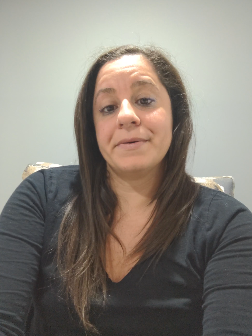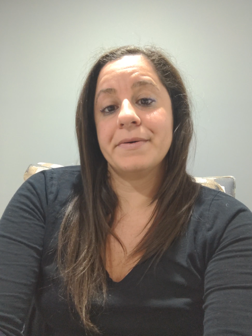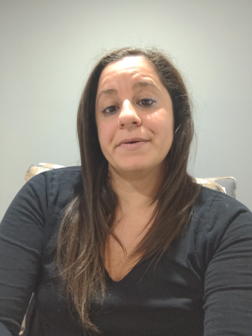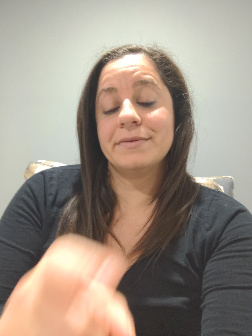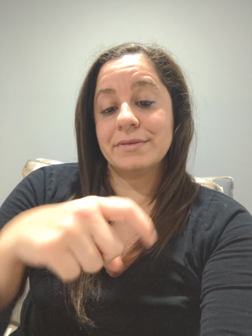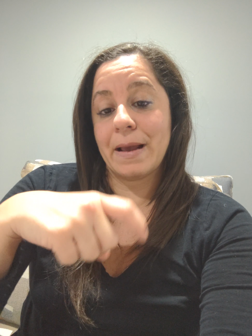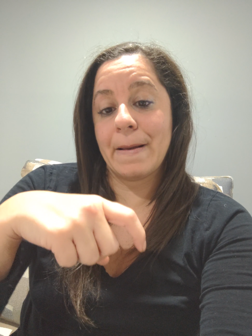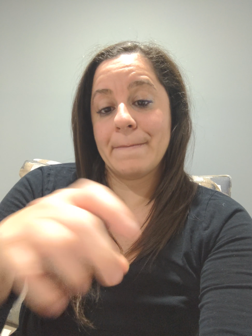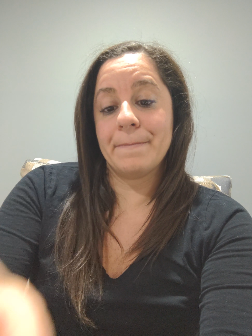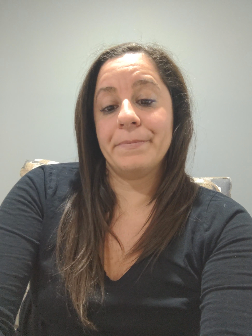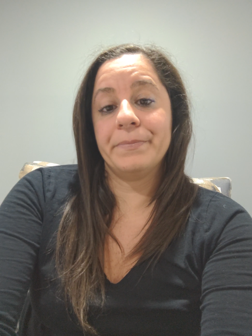time